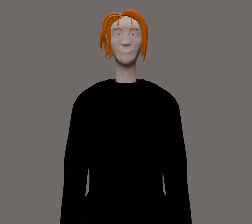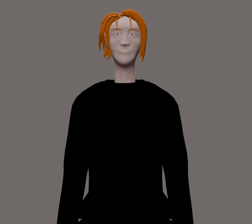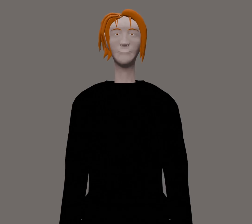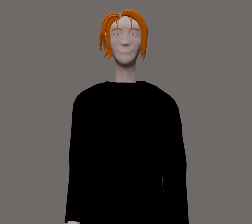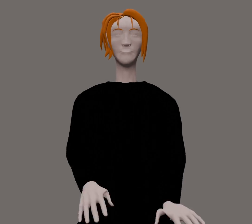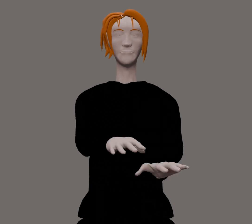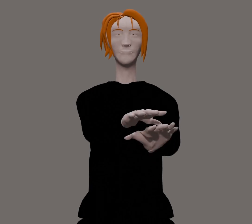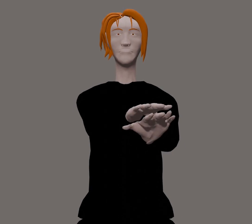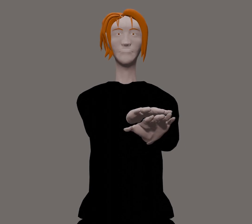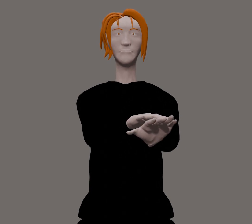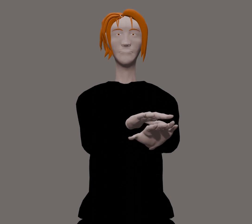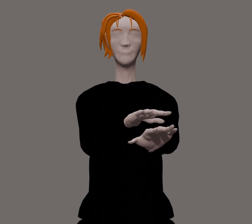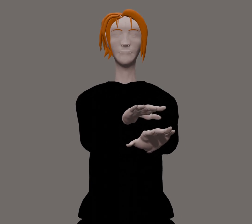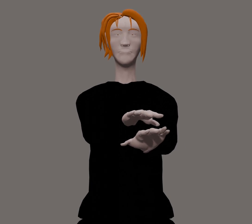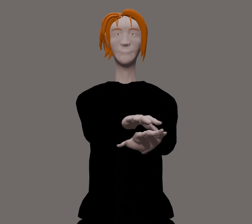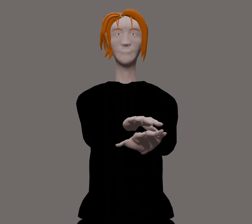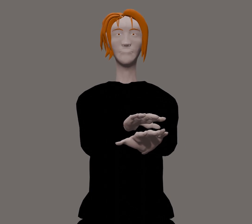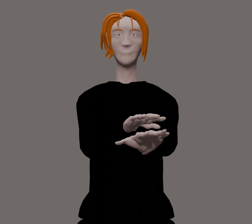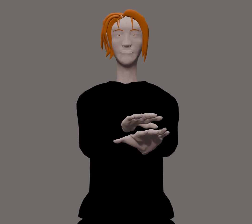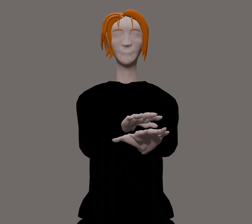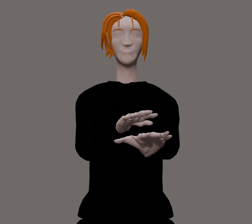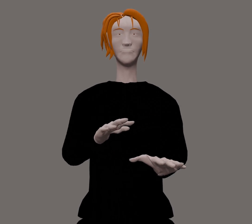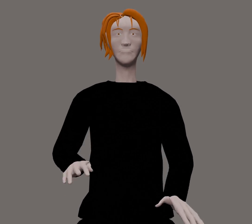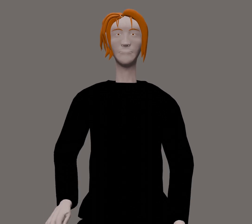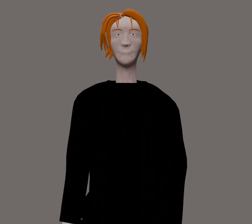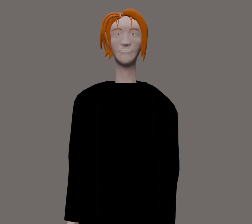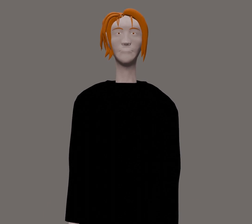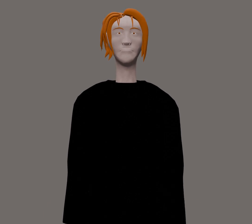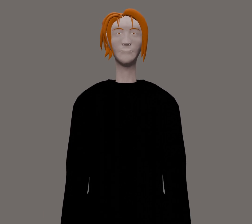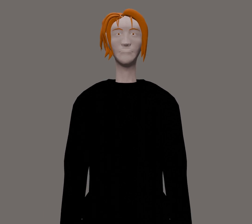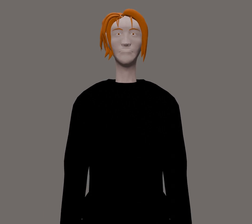Baseball Glove